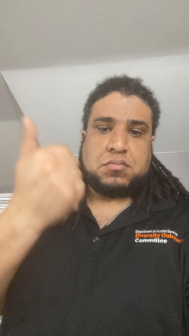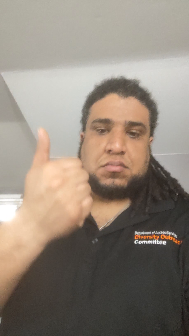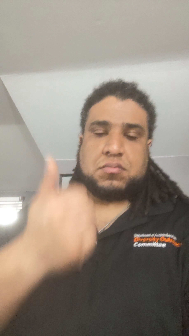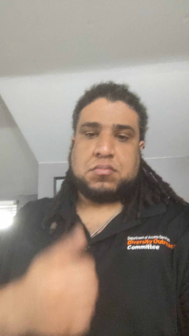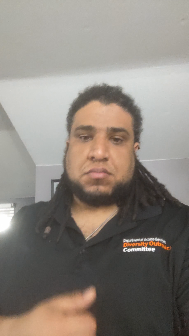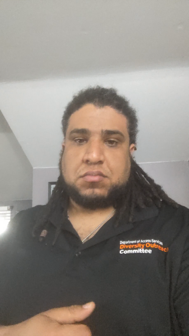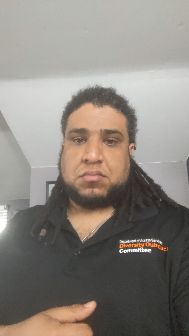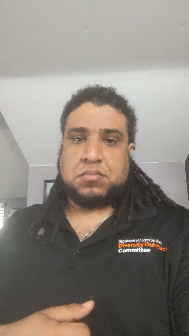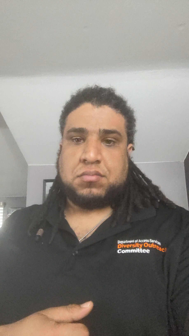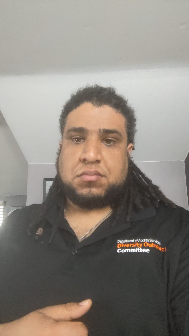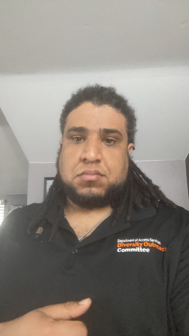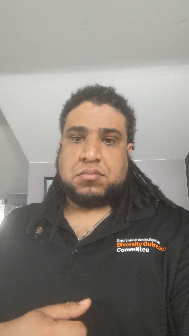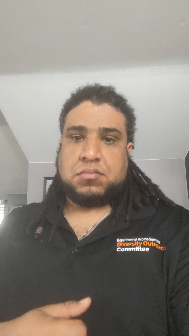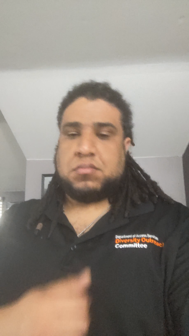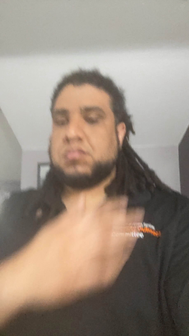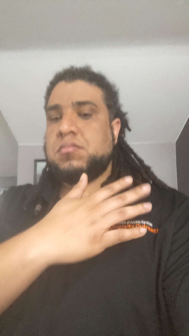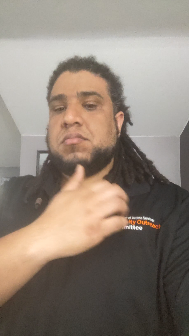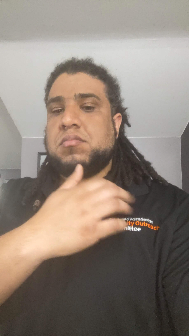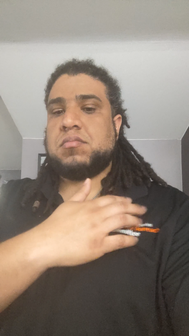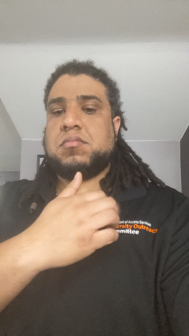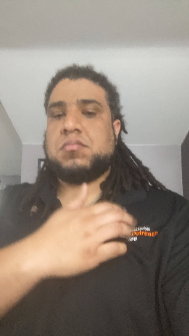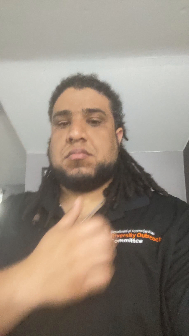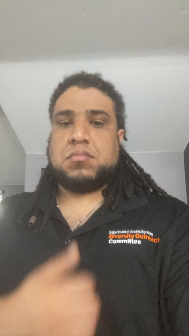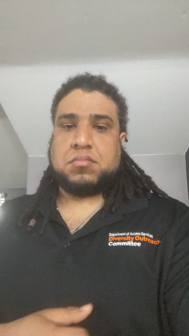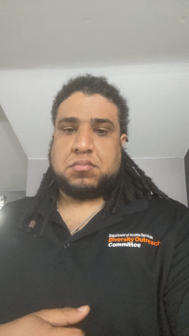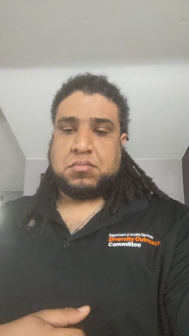bear